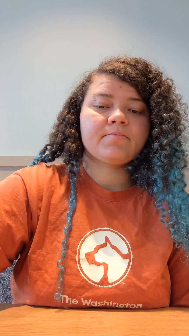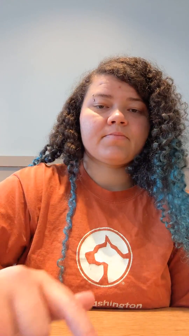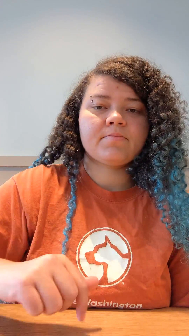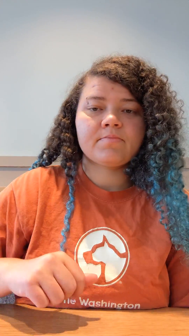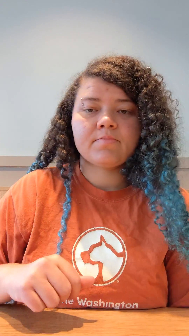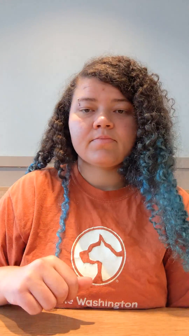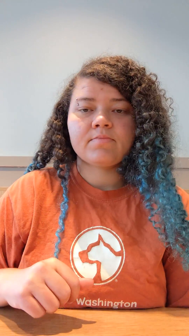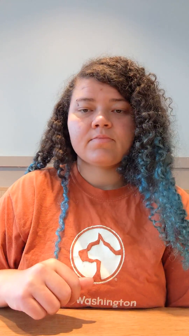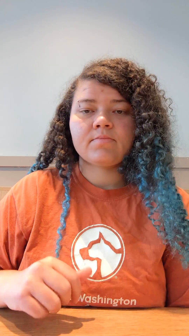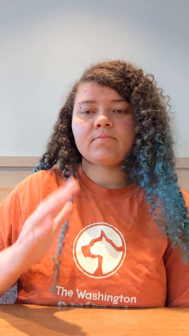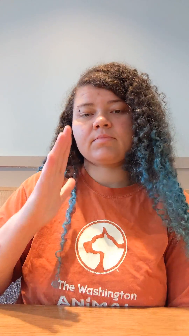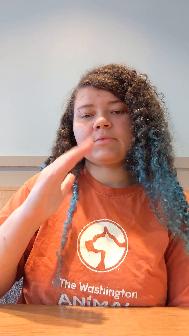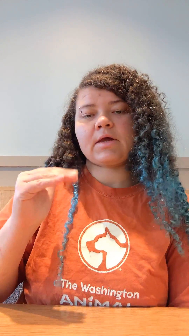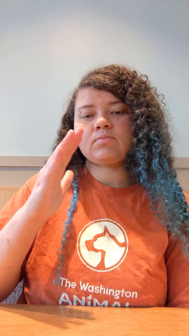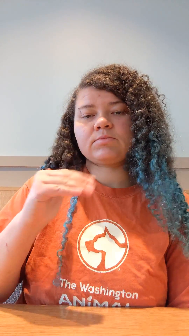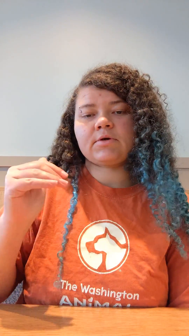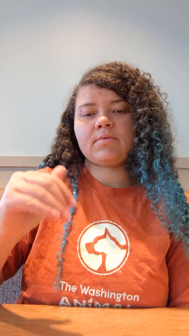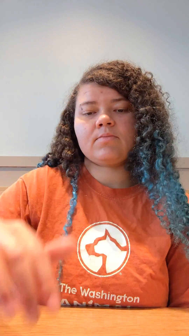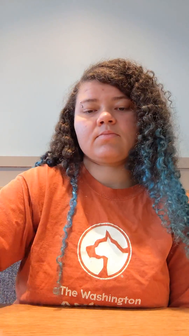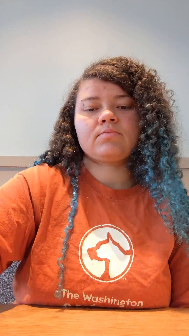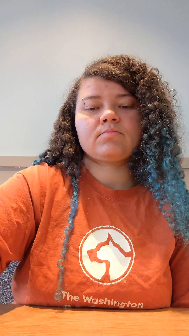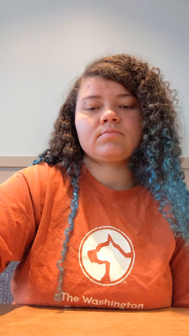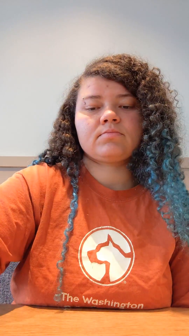downtown